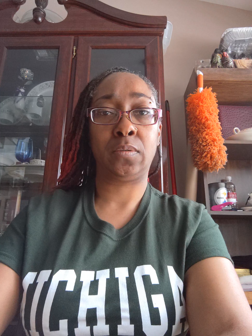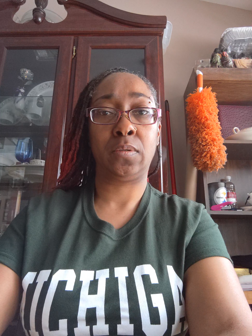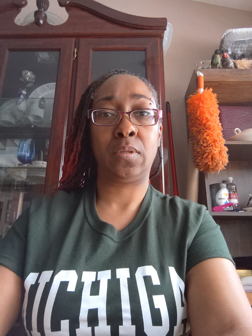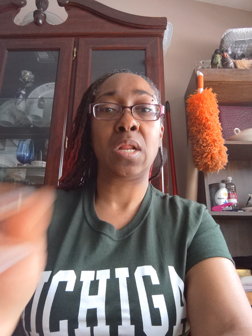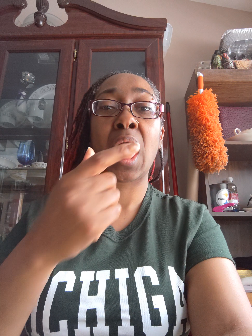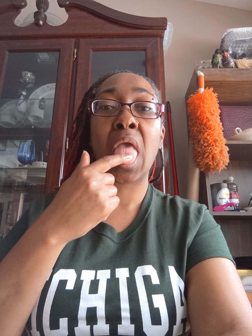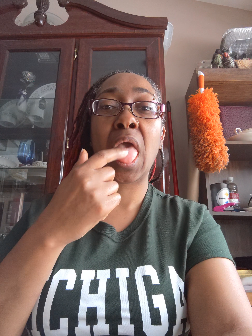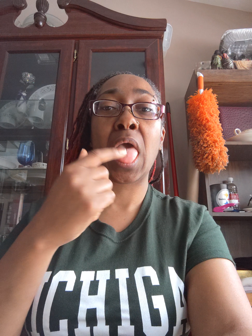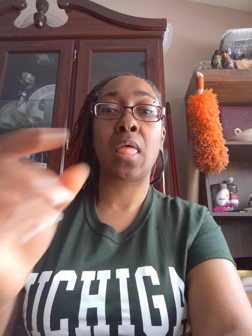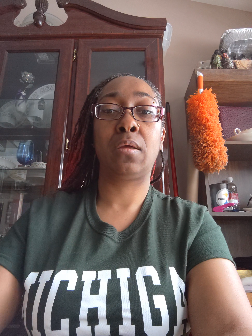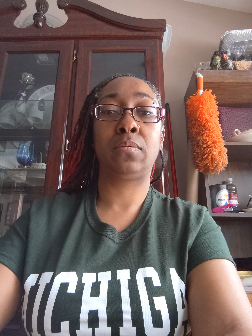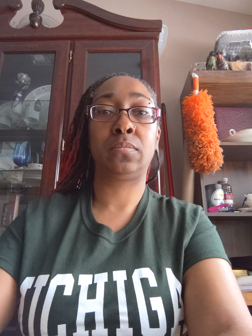tongue